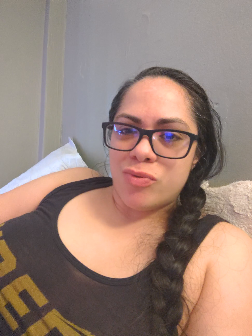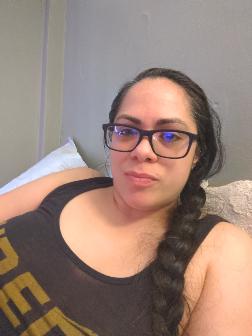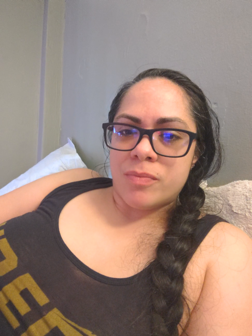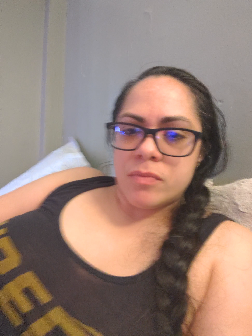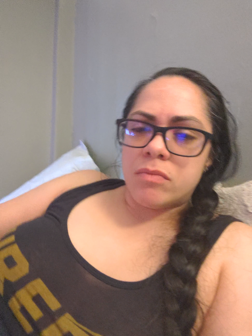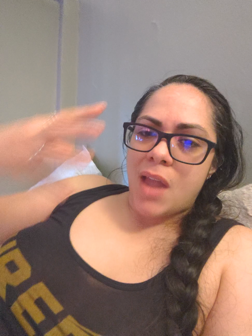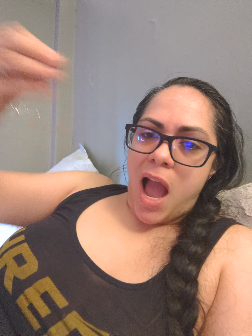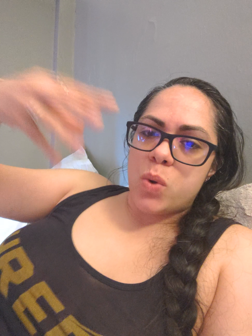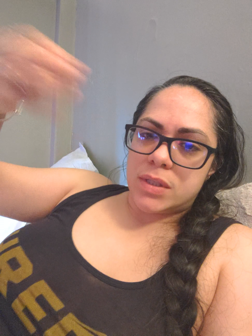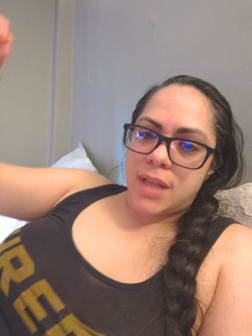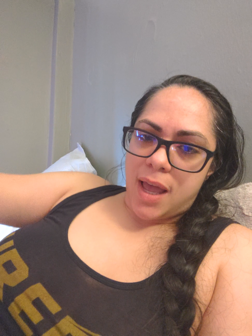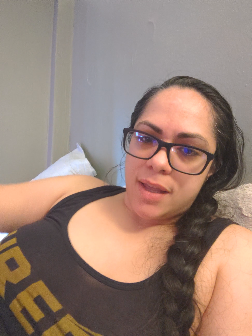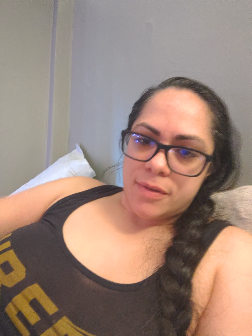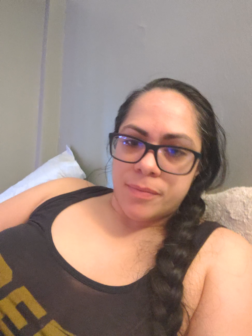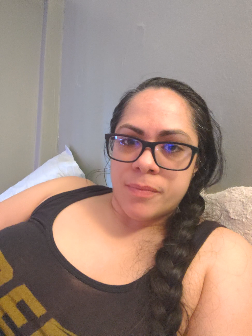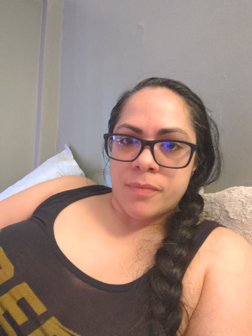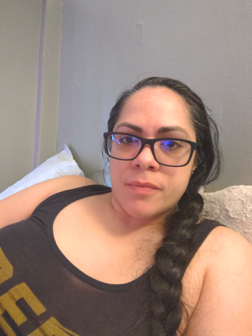outside